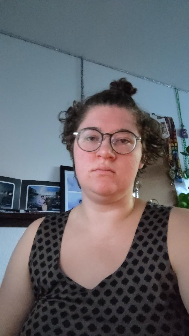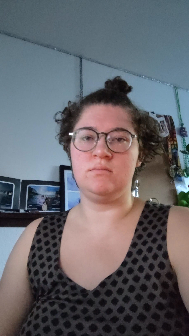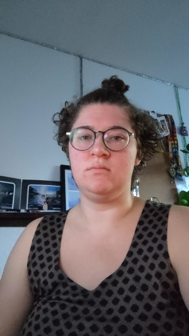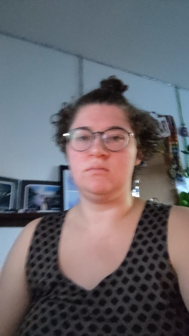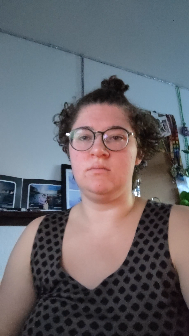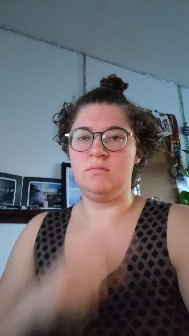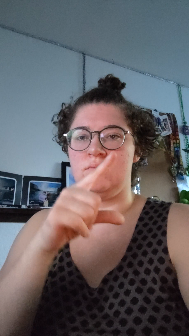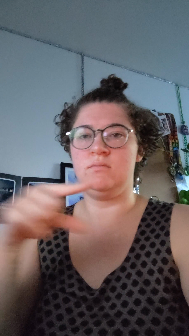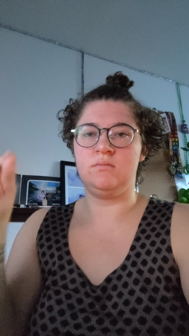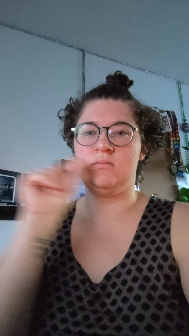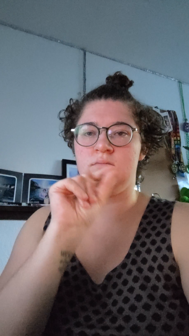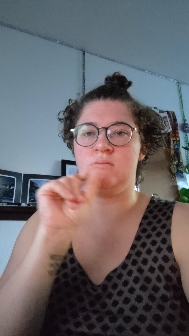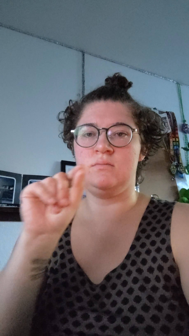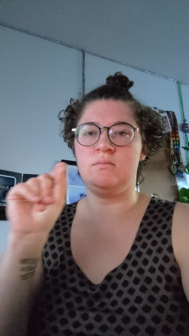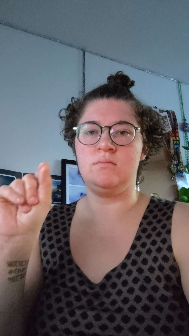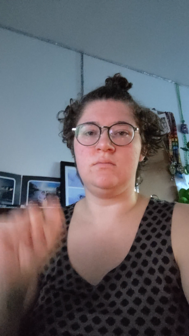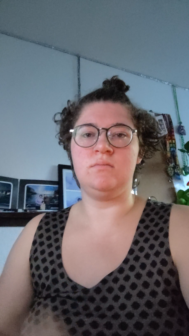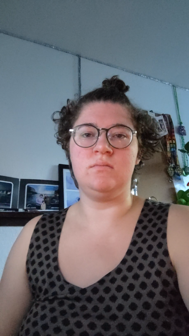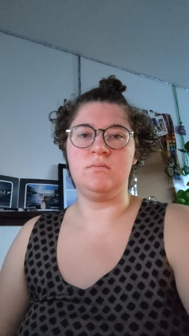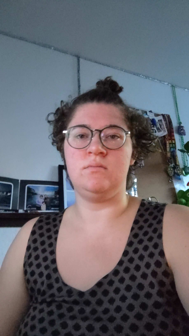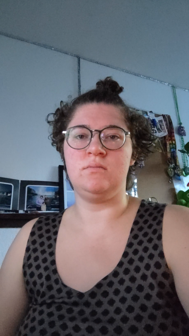peas